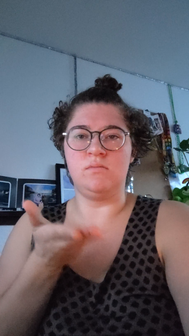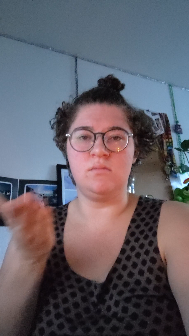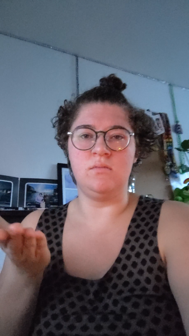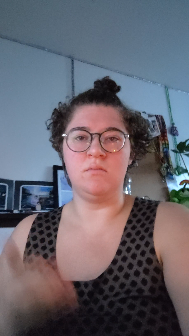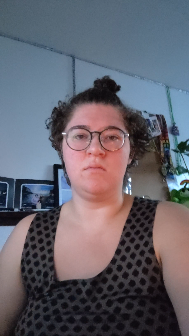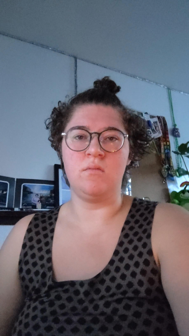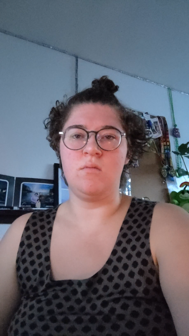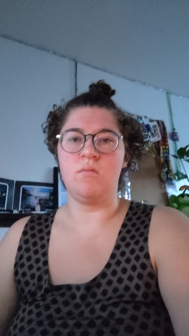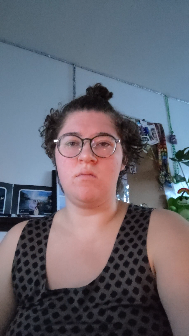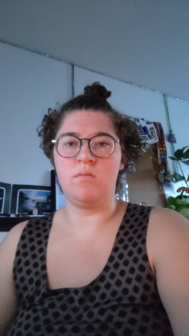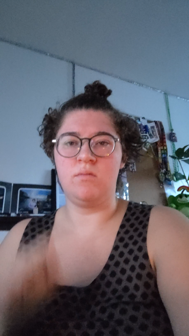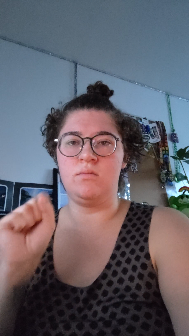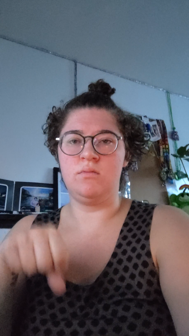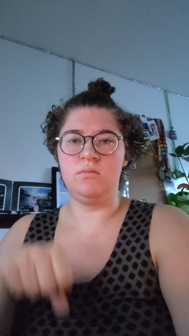could